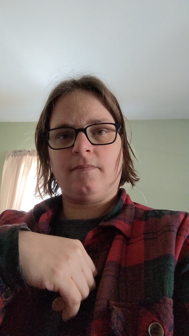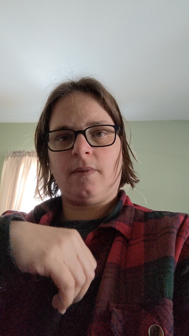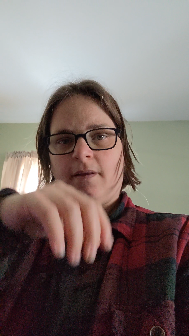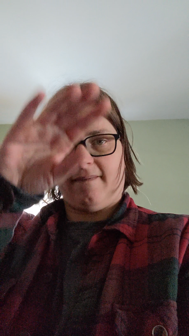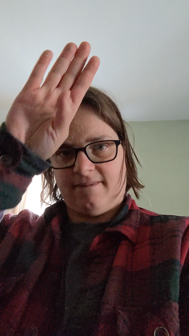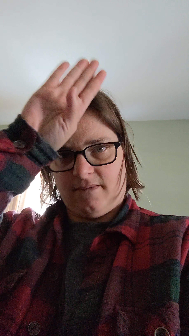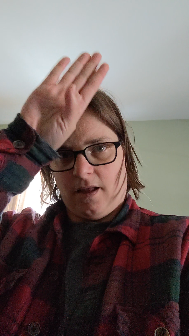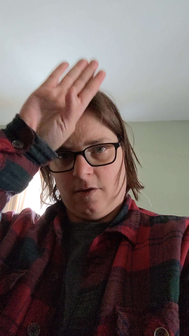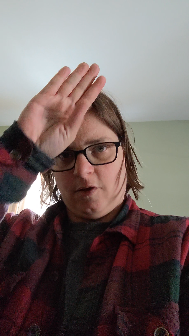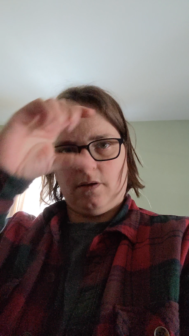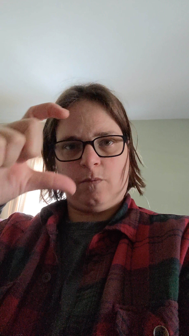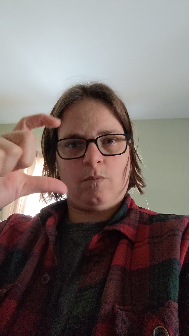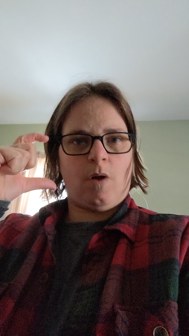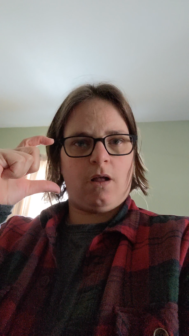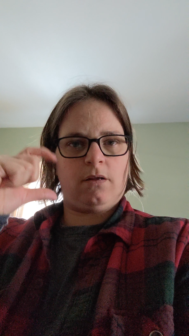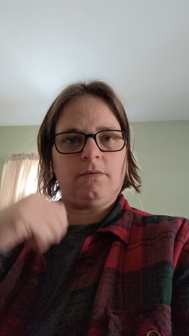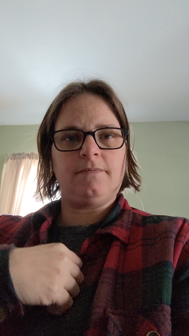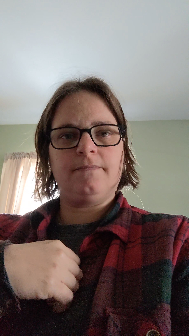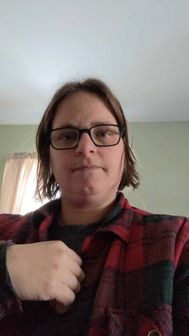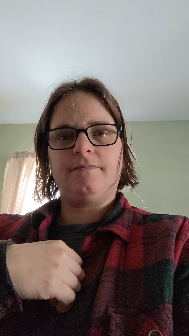fire truck